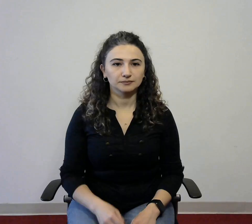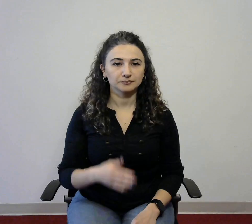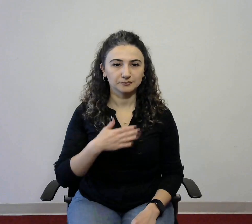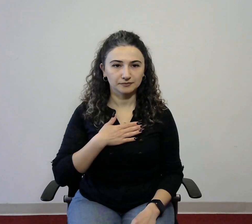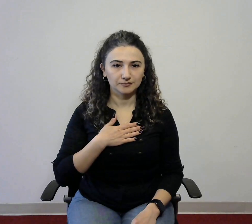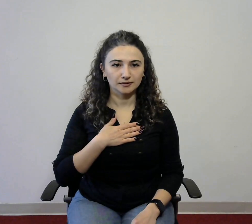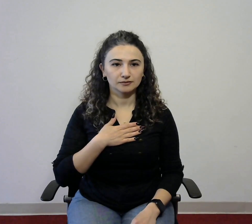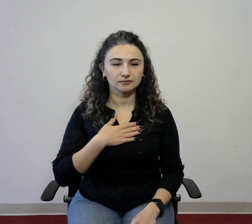mən